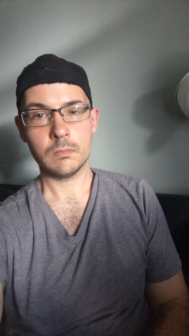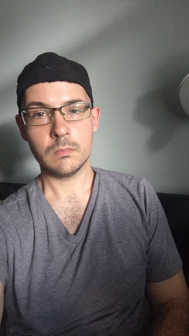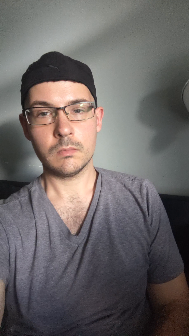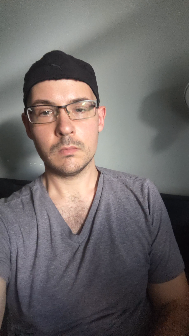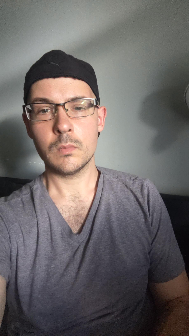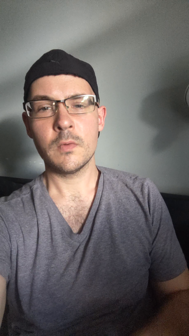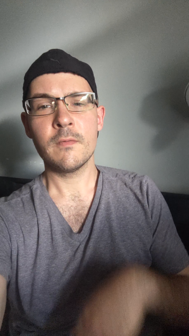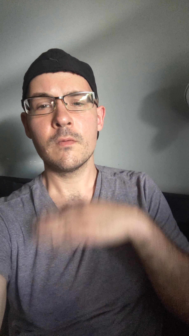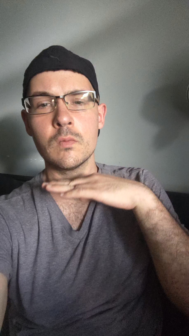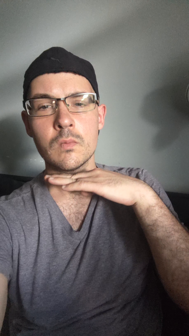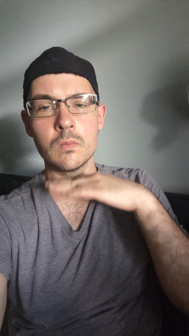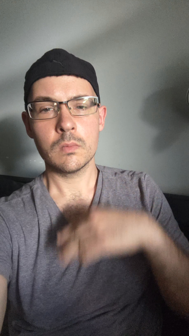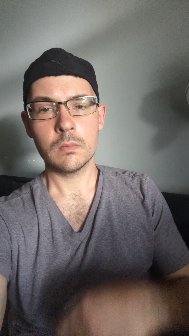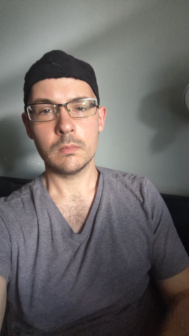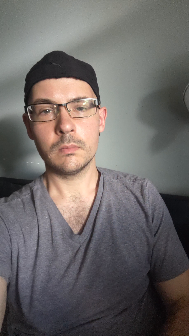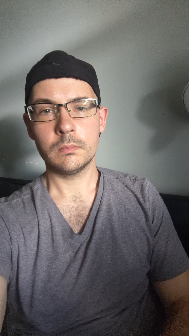full